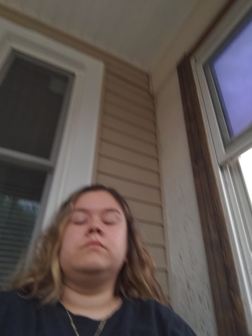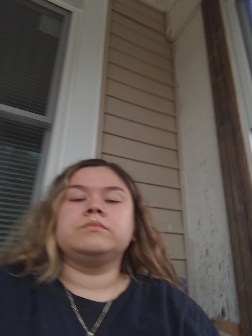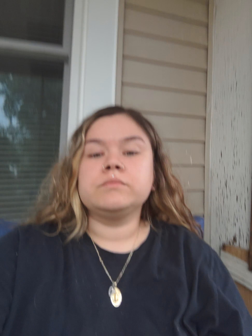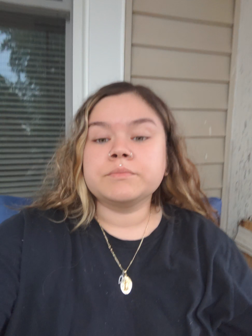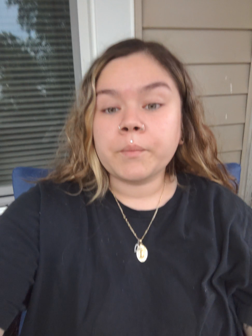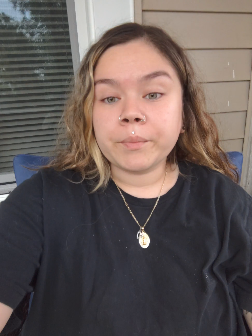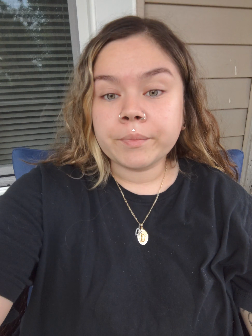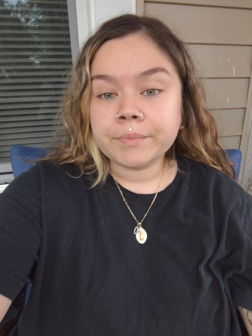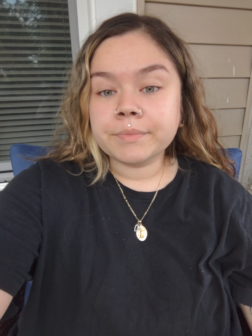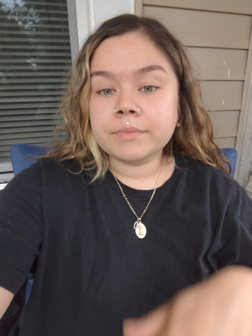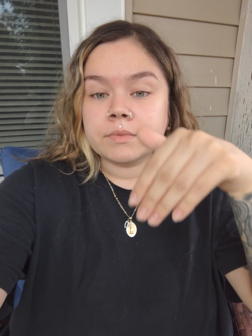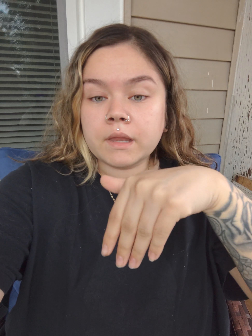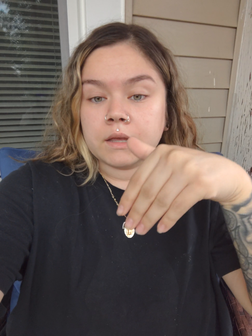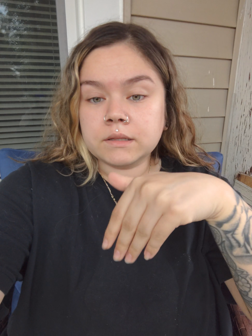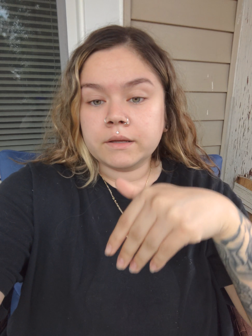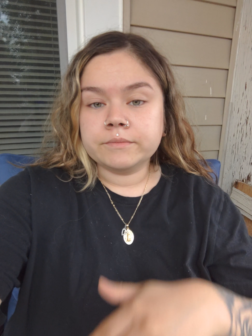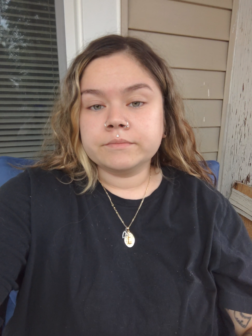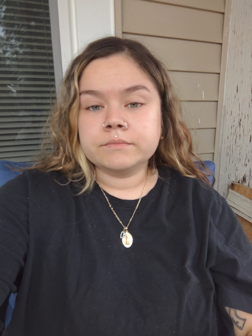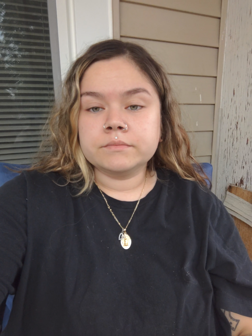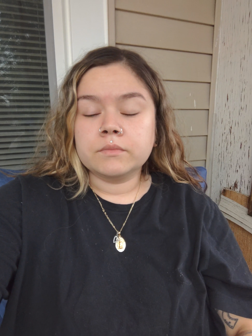night night